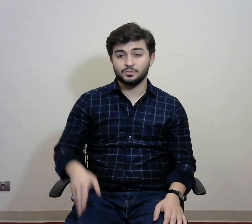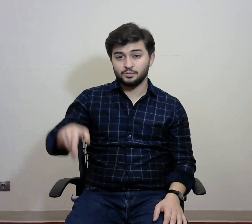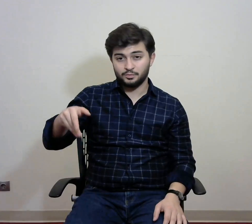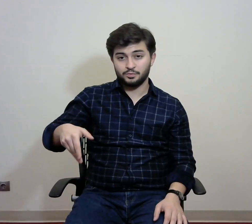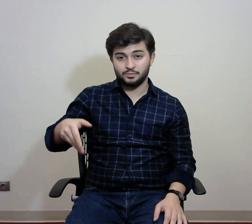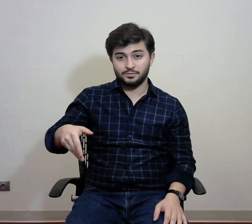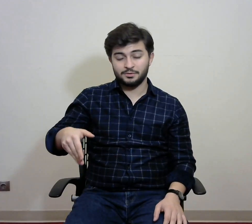burda